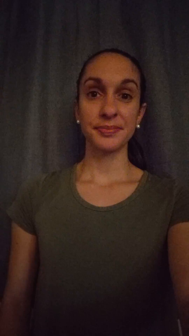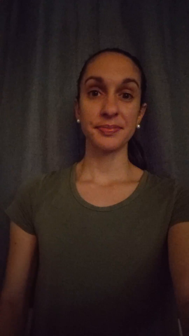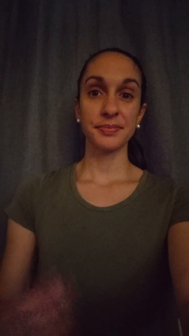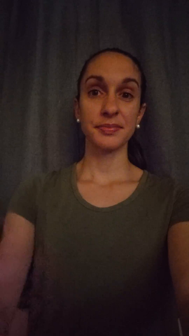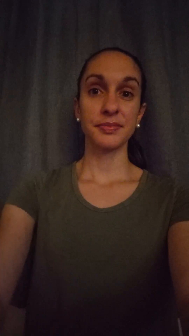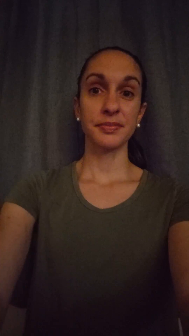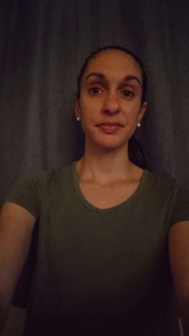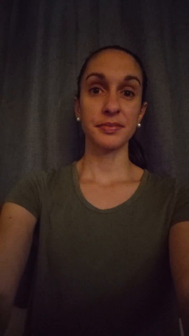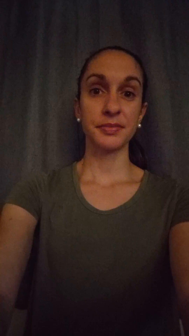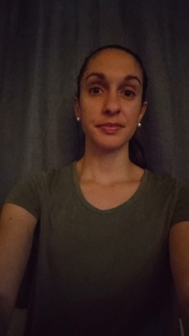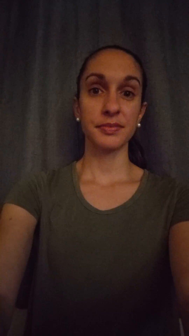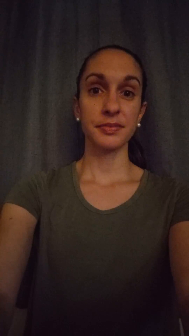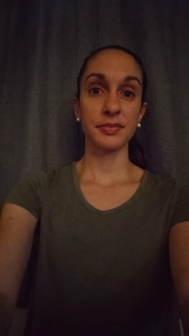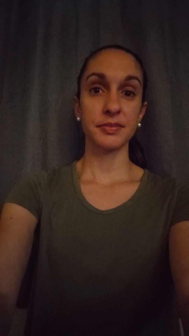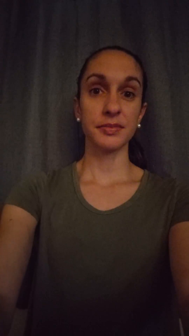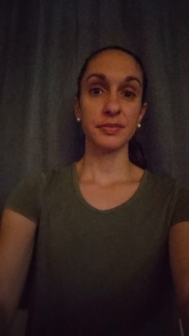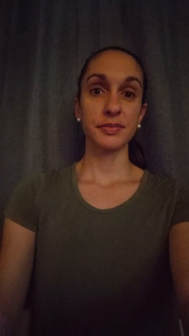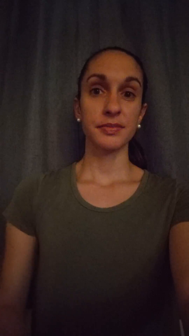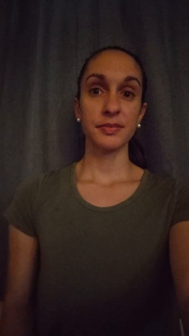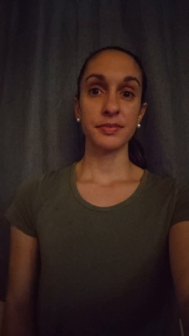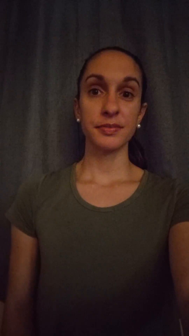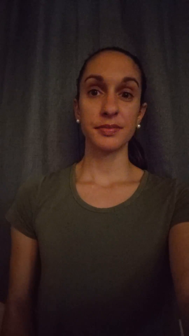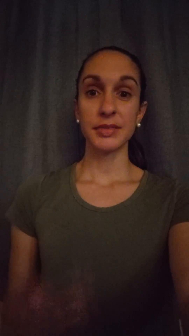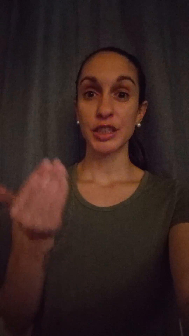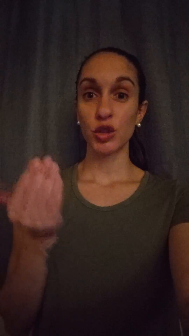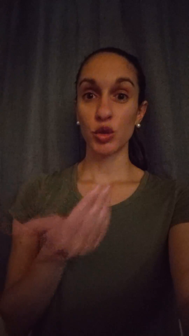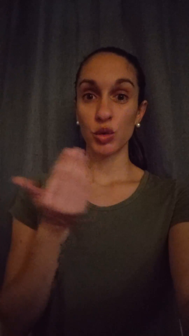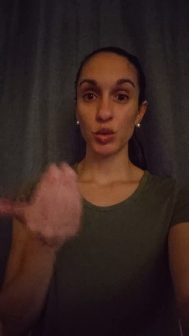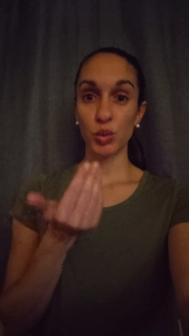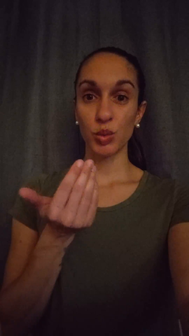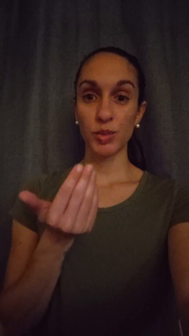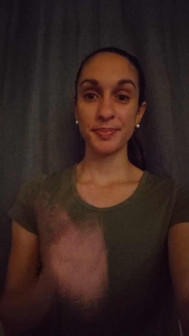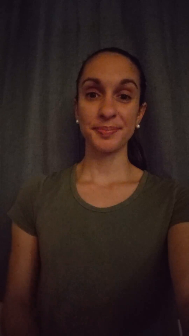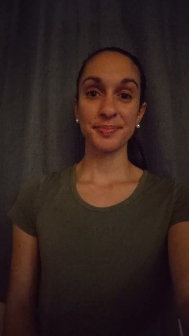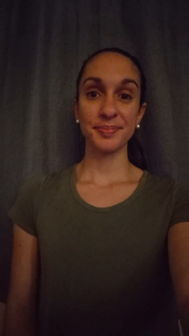new